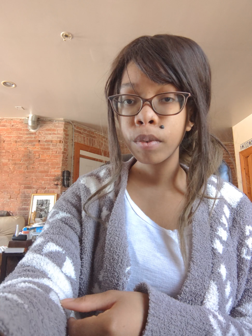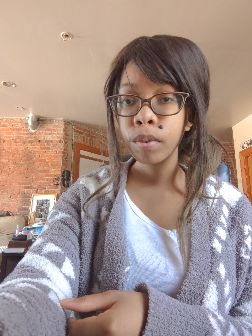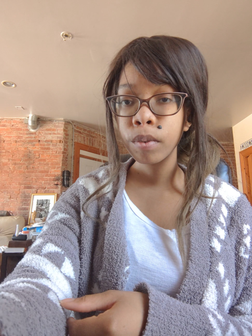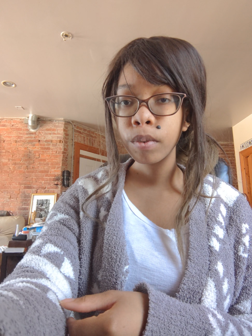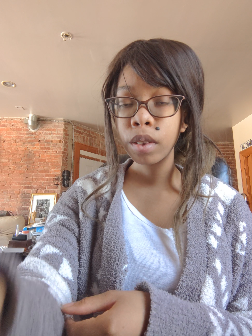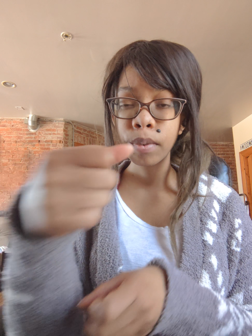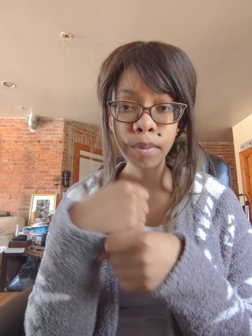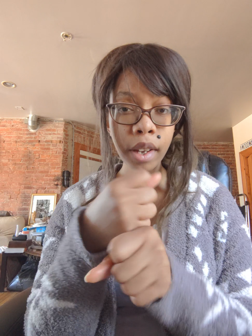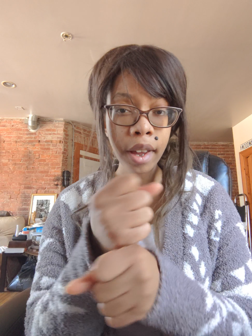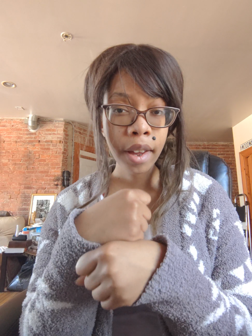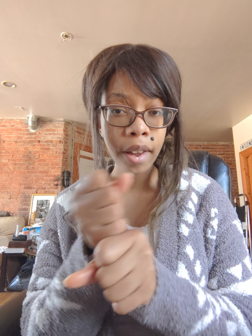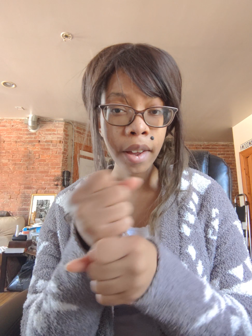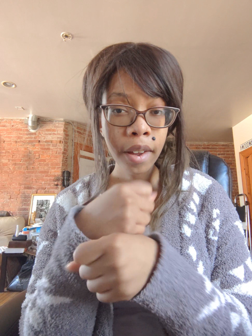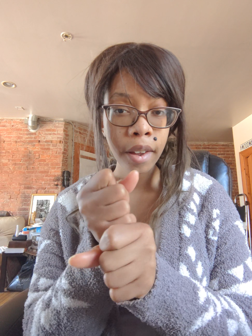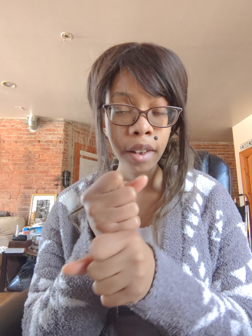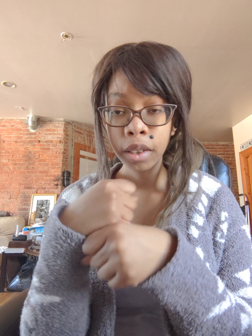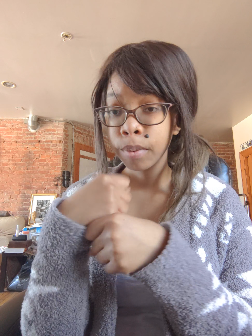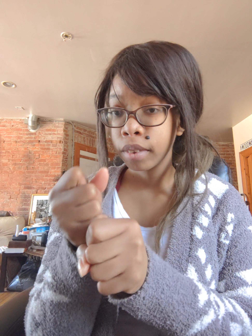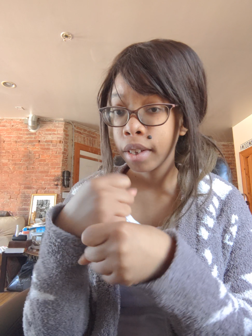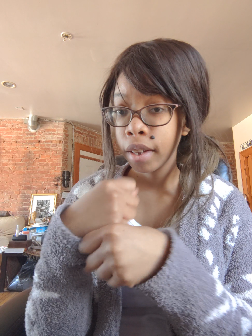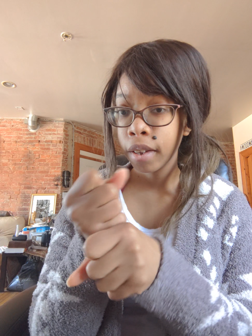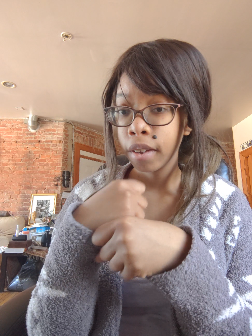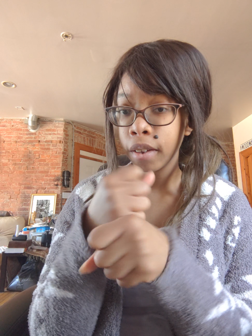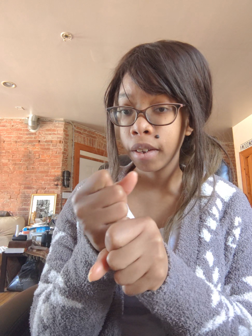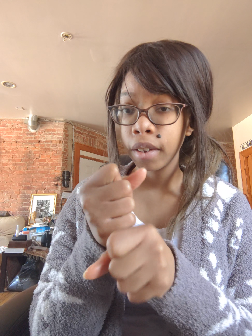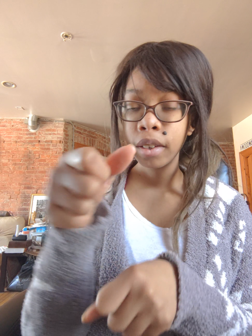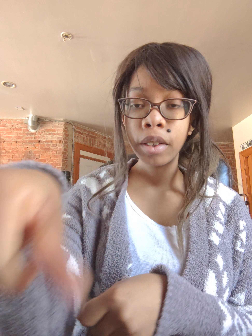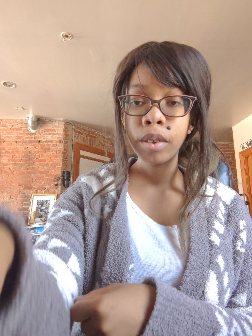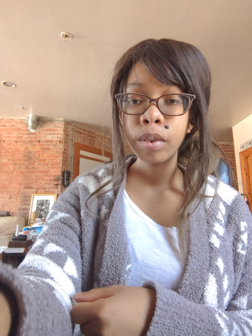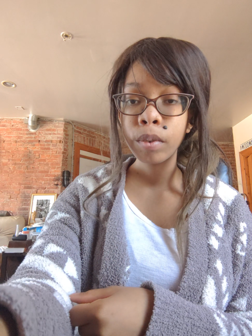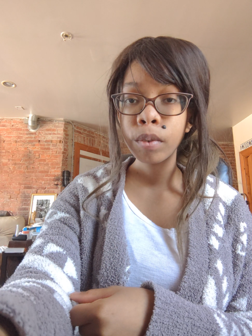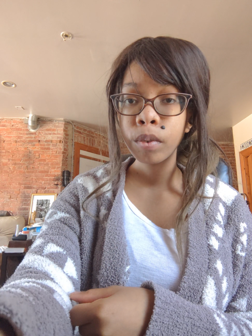make